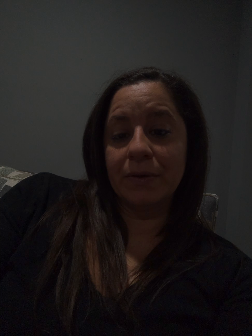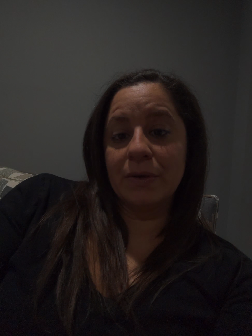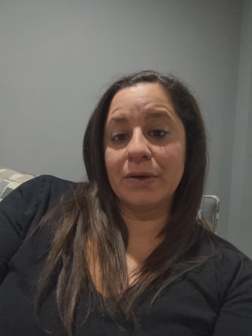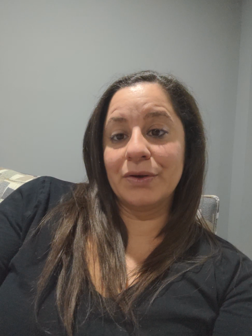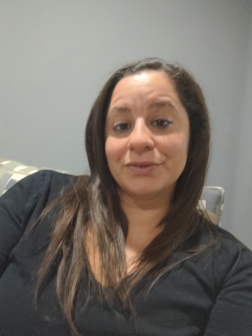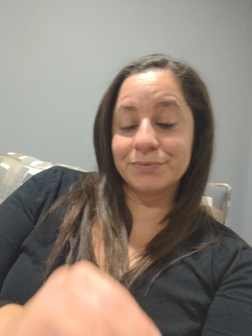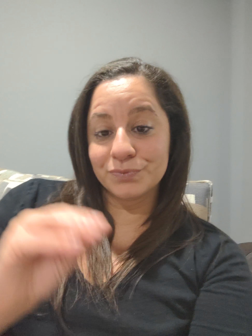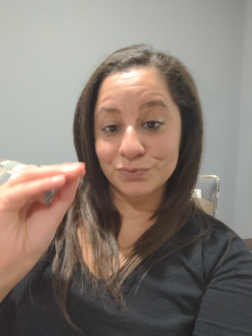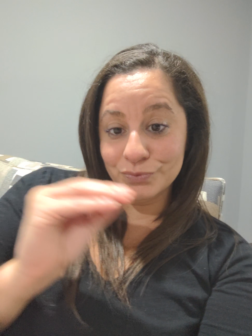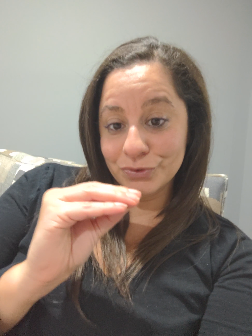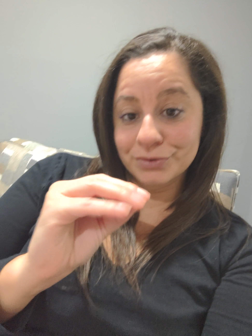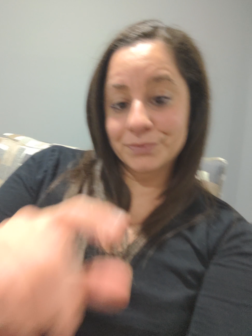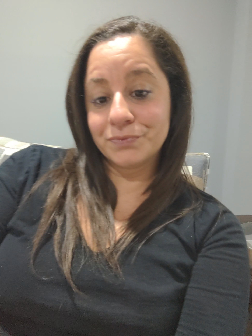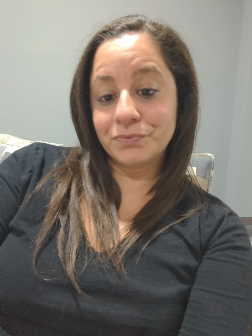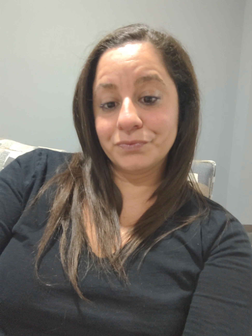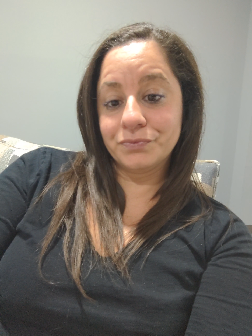kiss